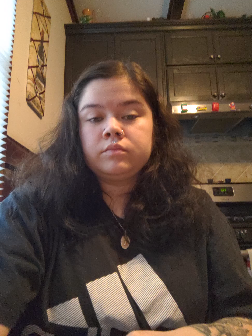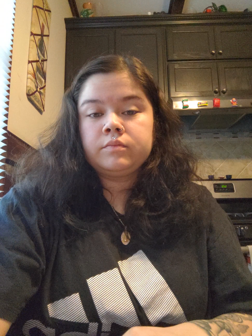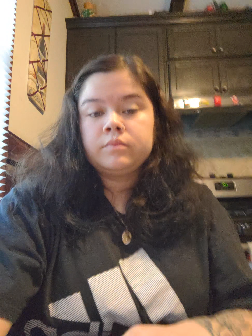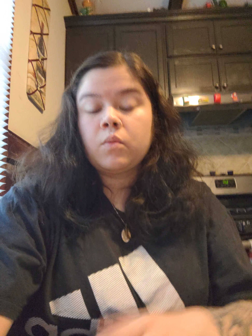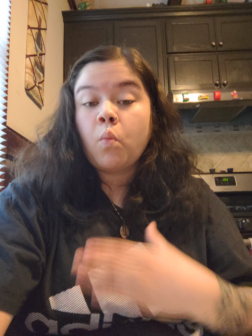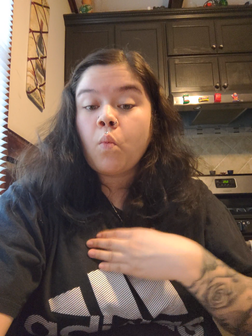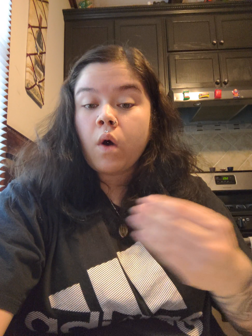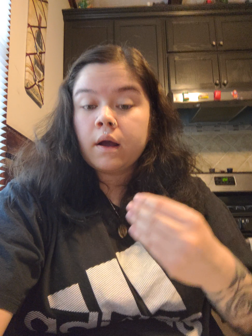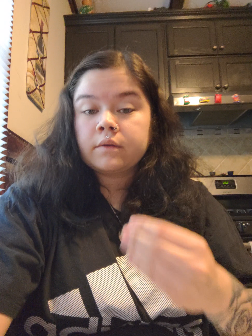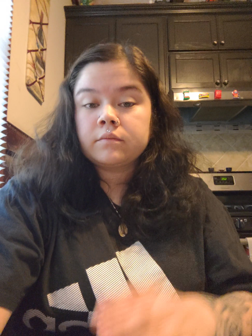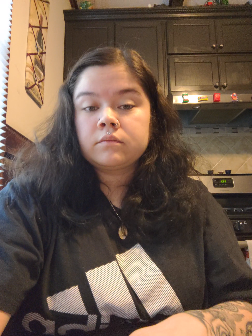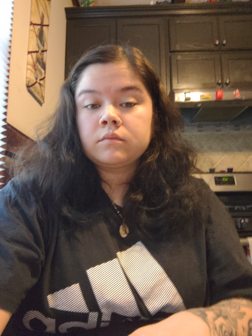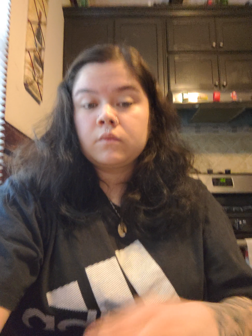white